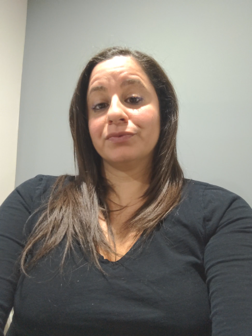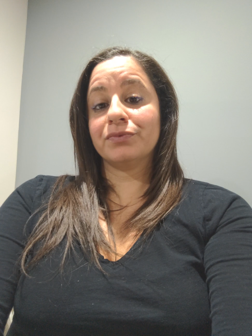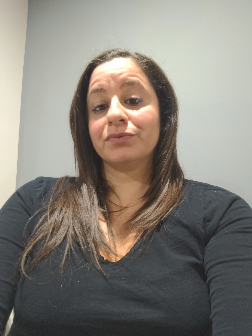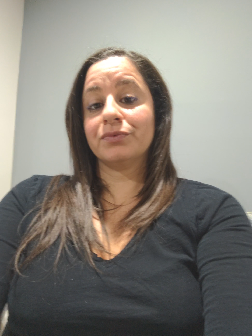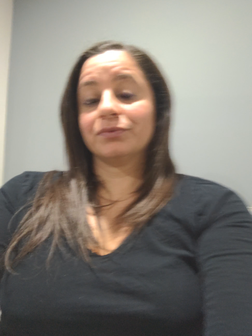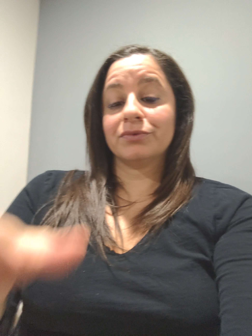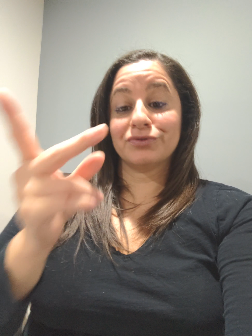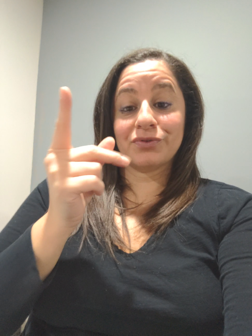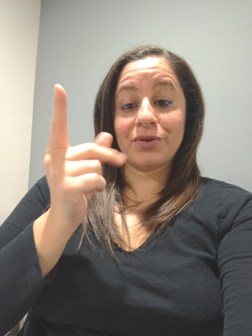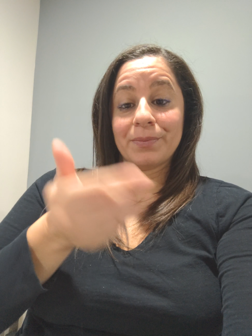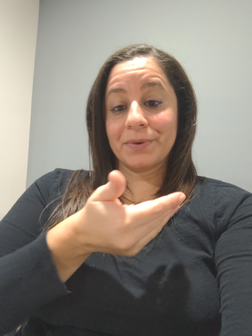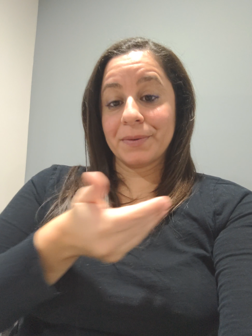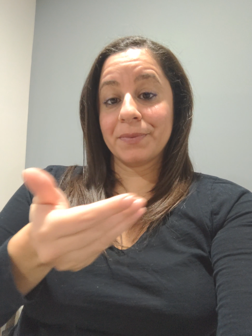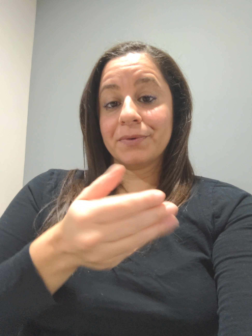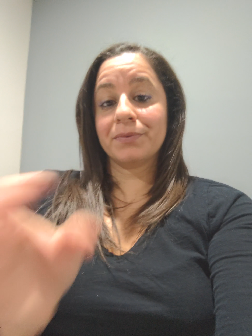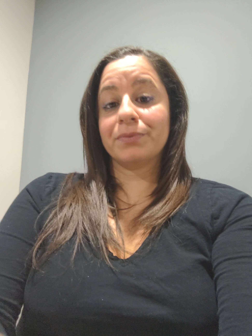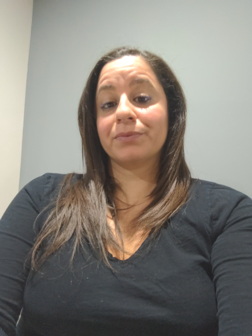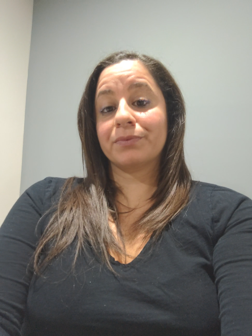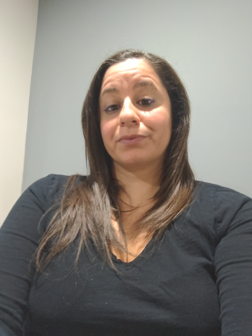puppy